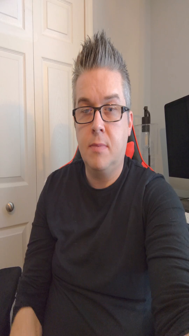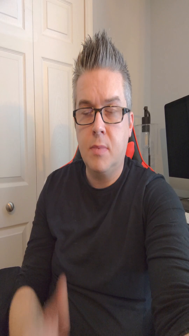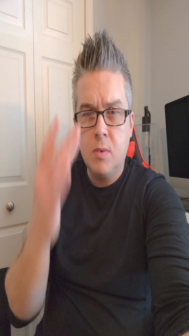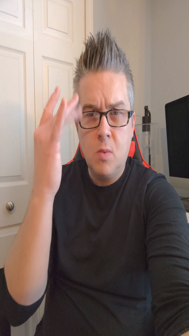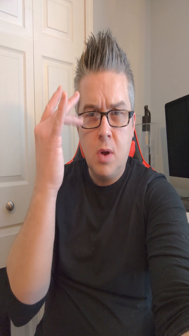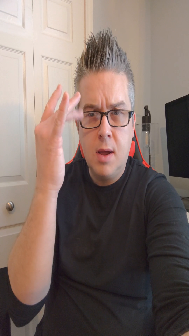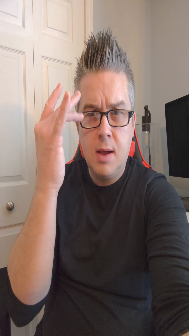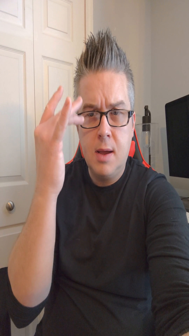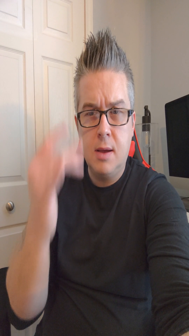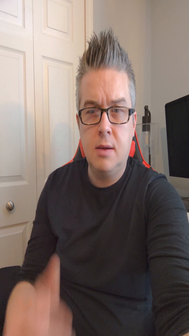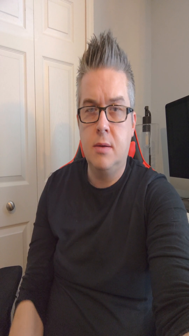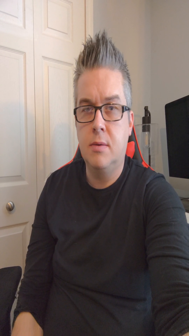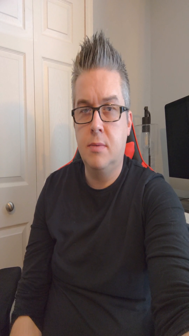why